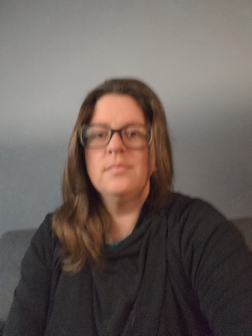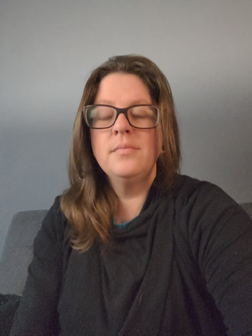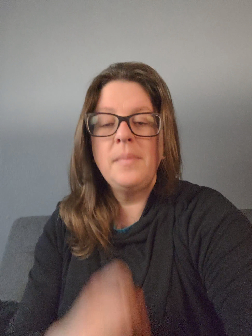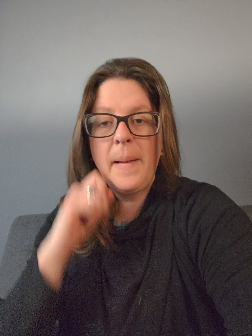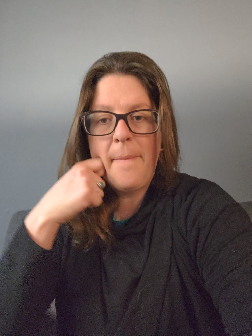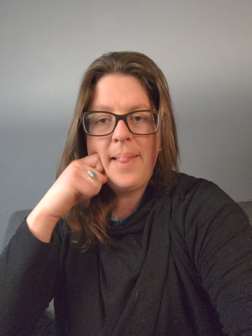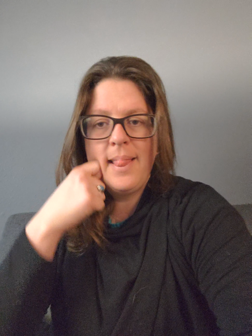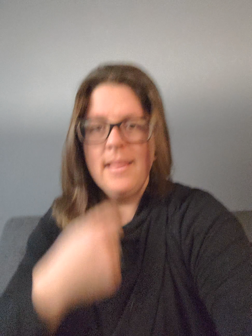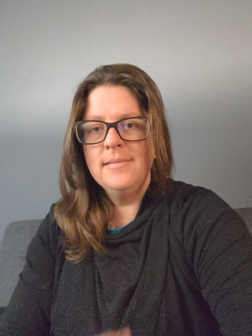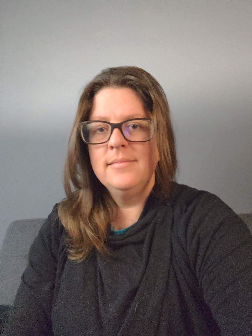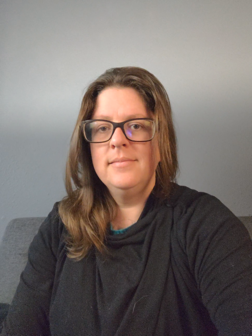apple